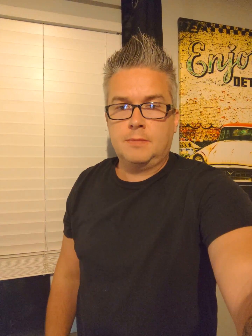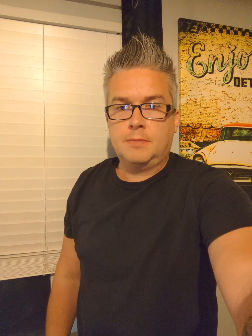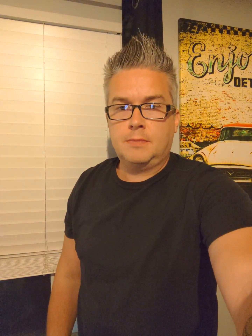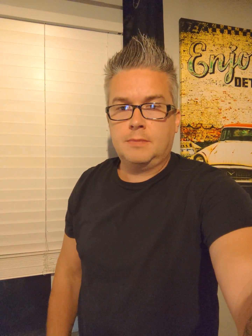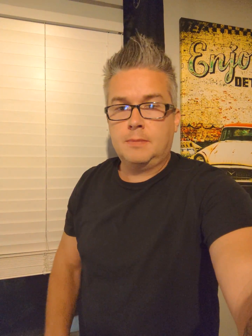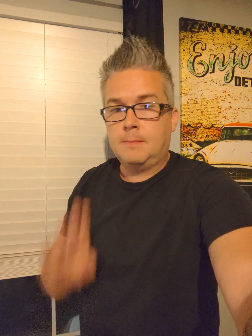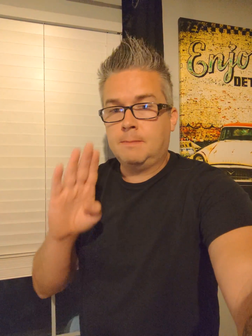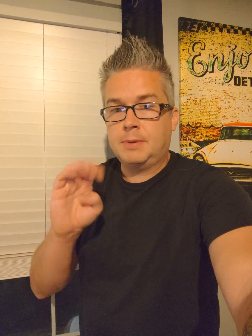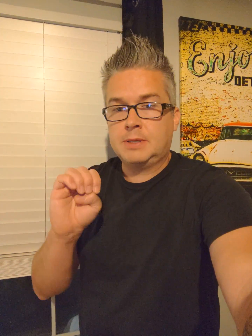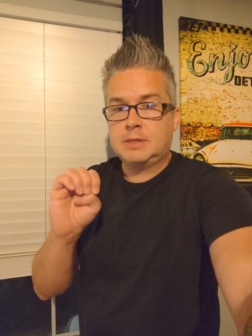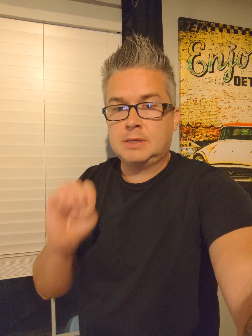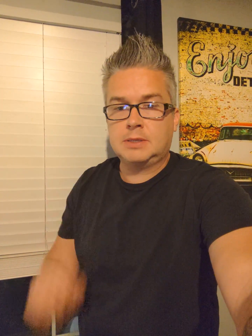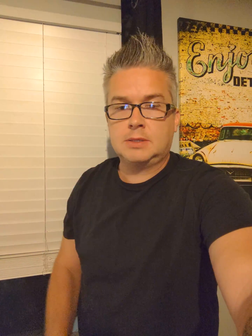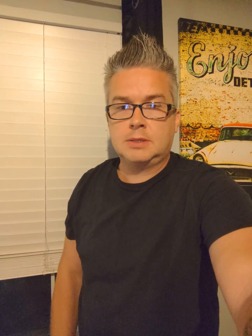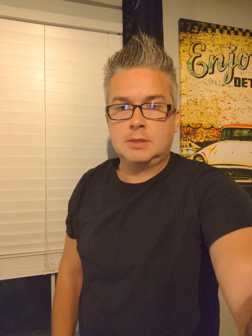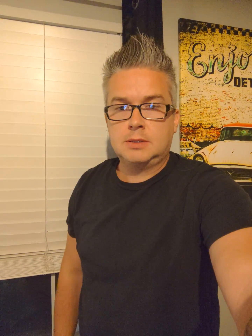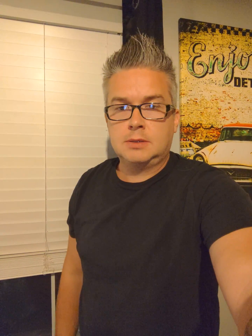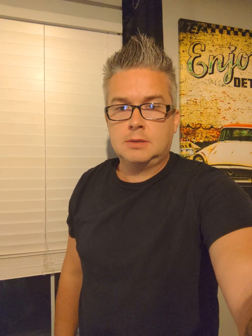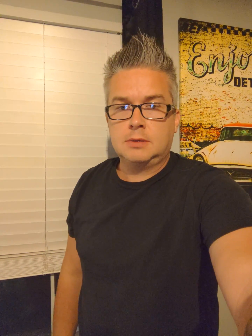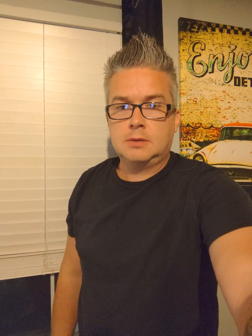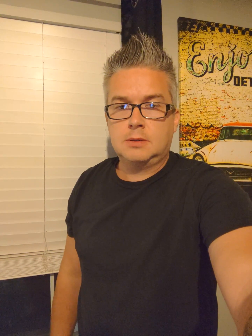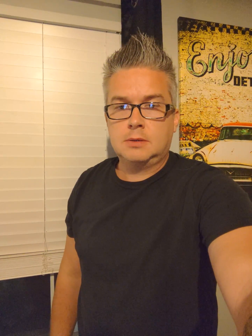be